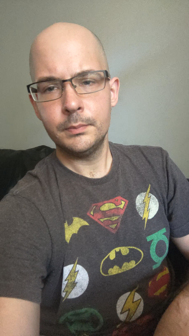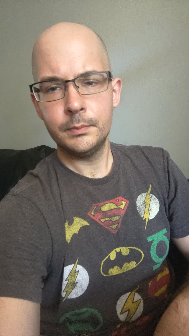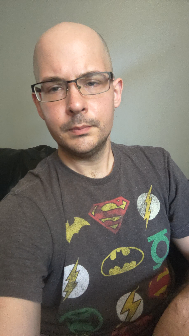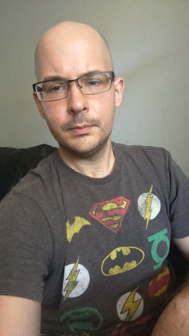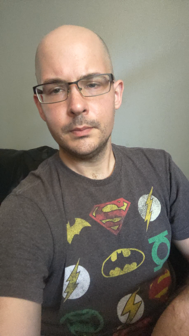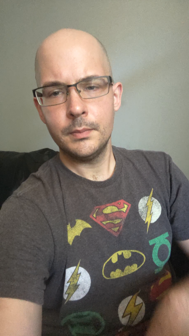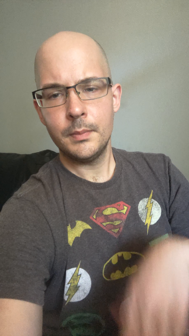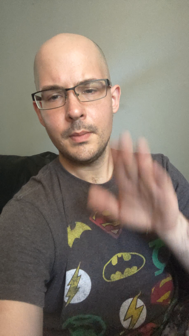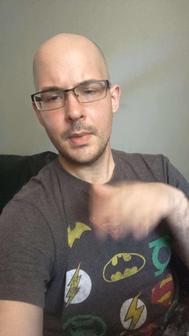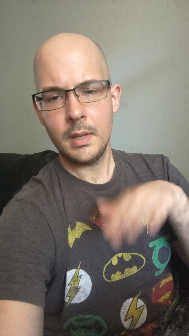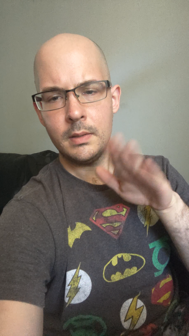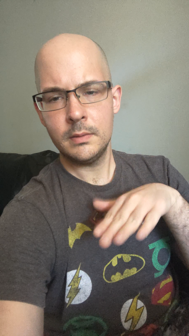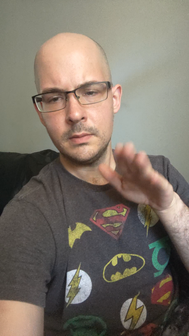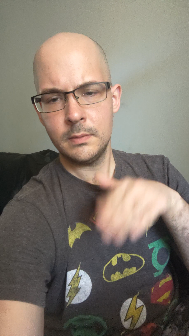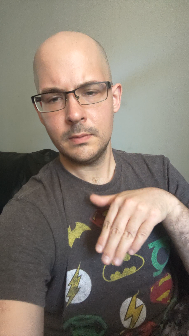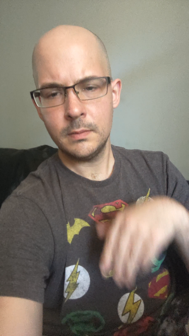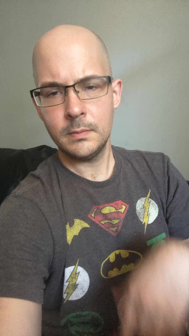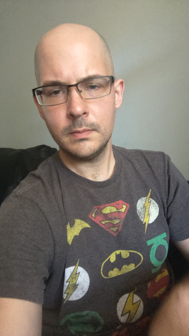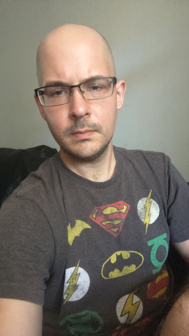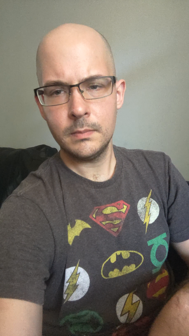paint